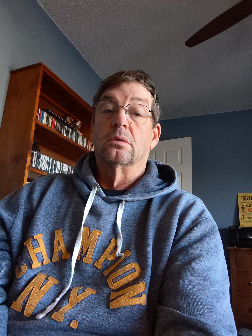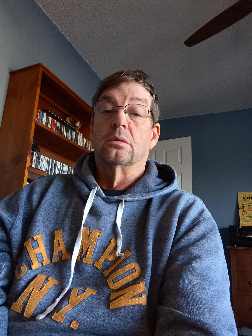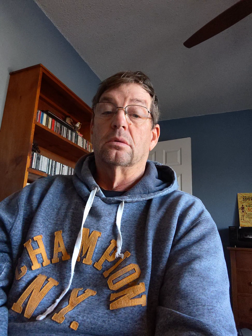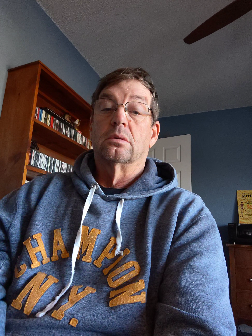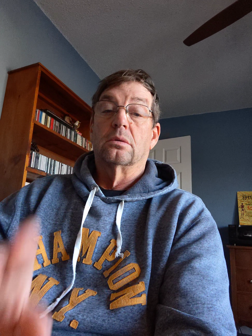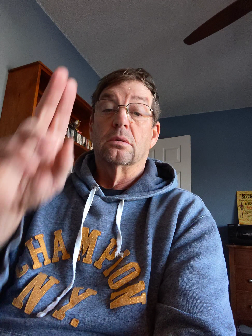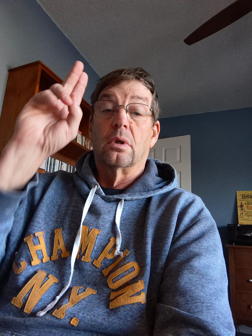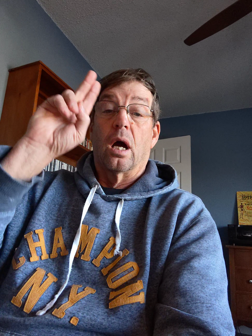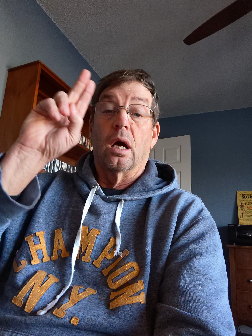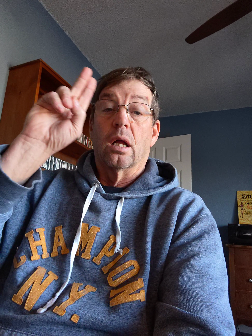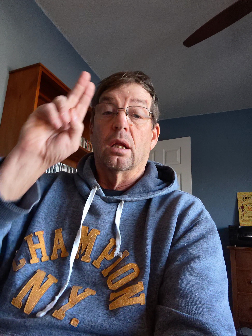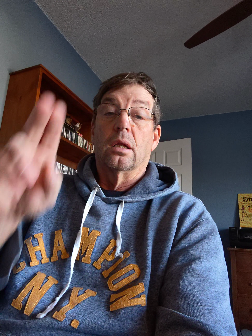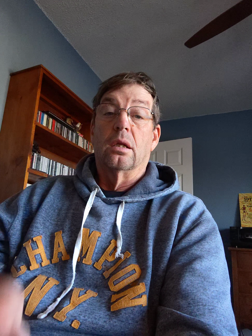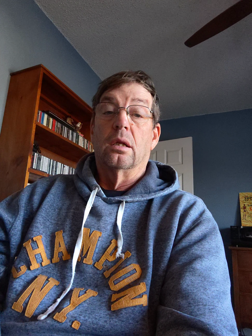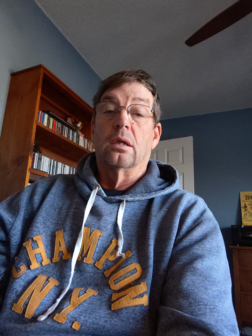uncle